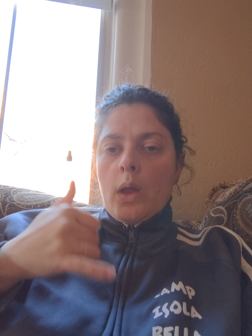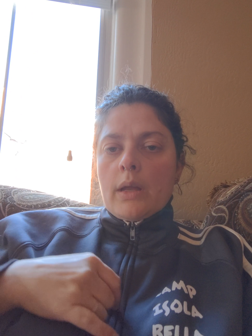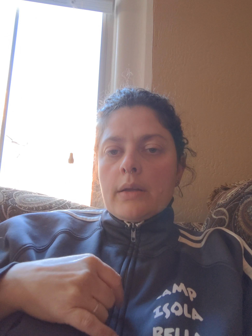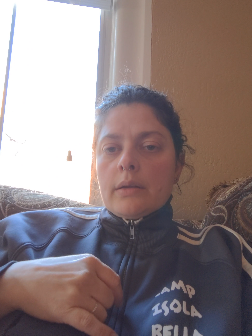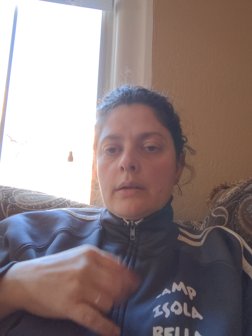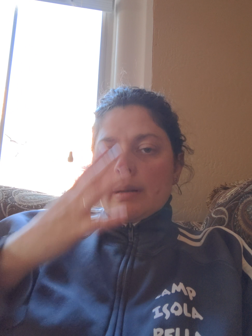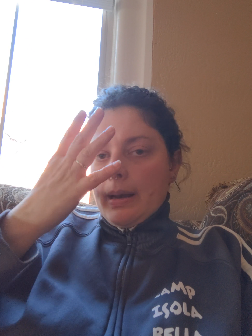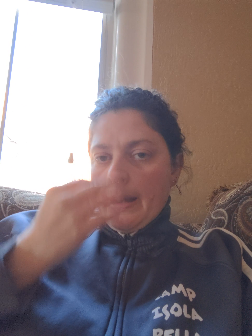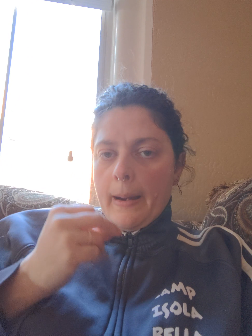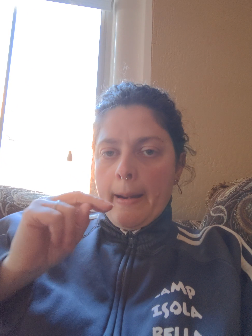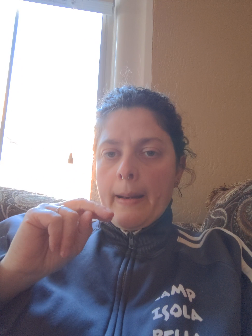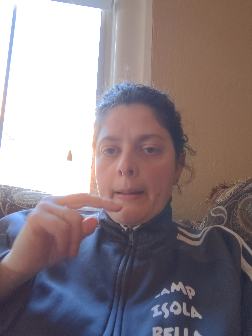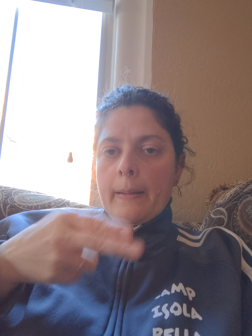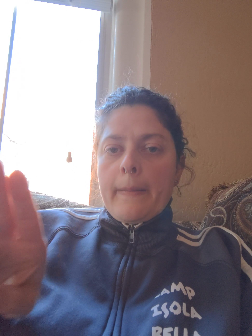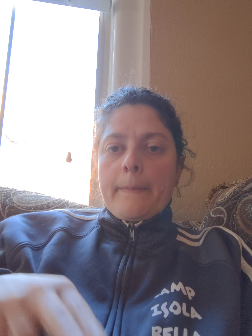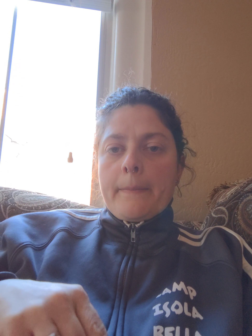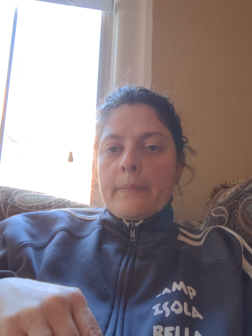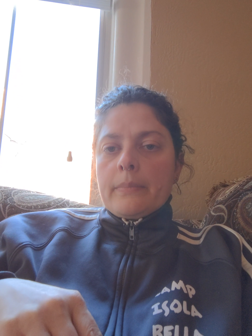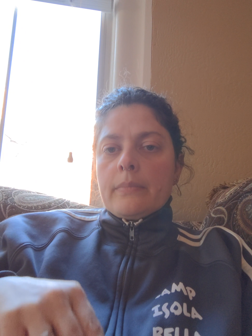nap